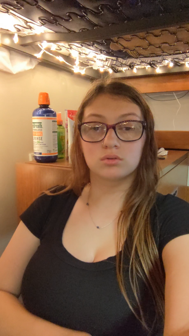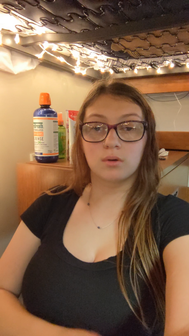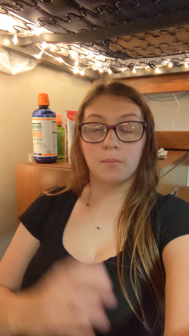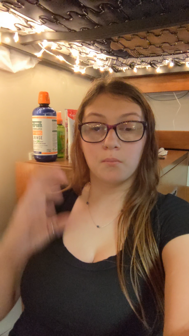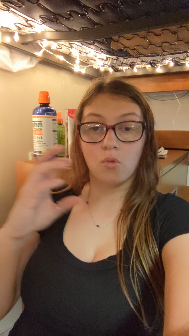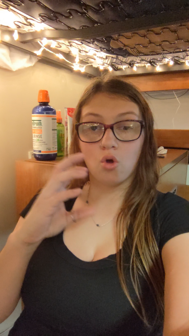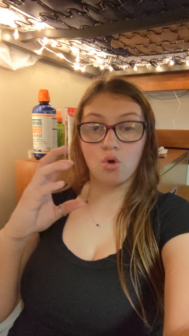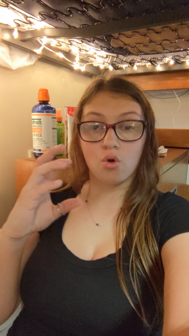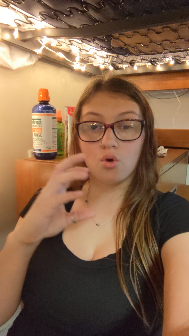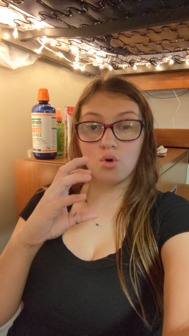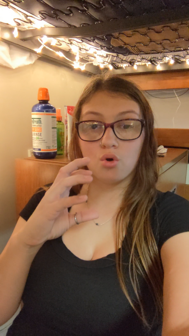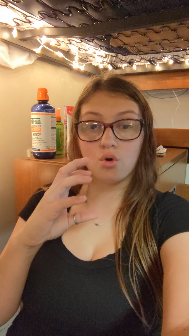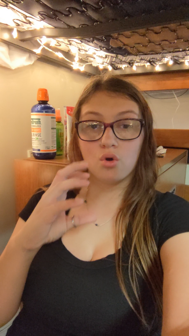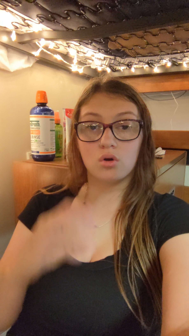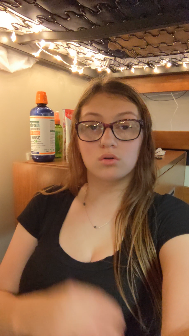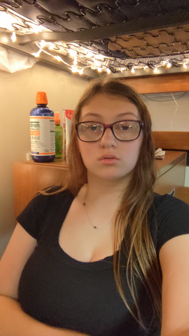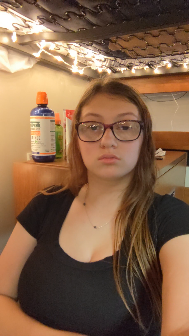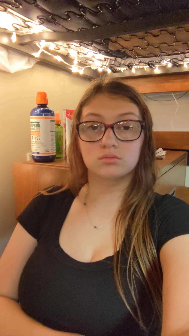ball